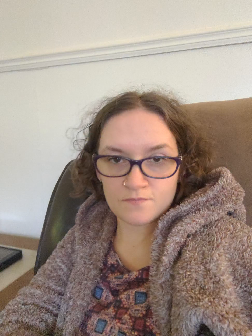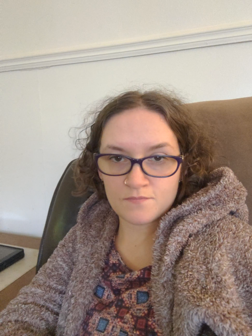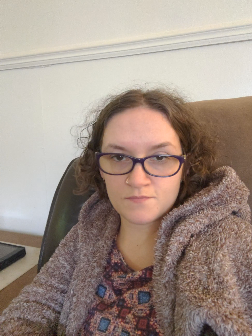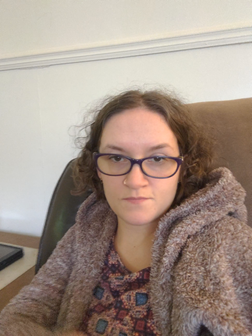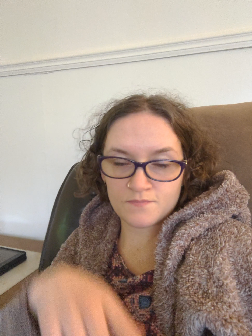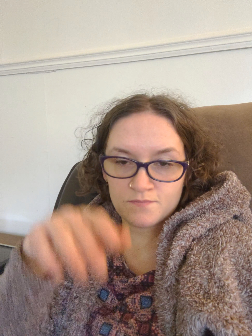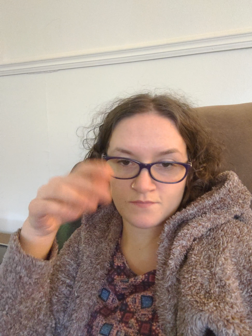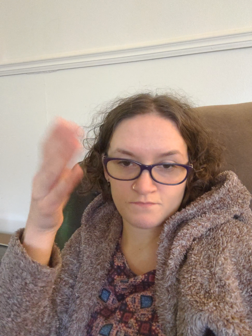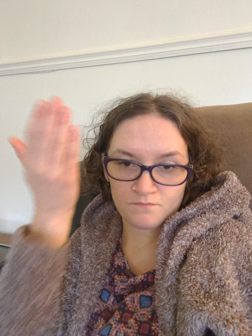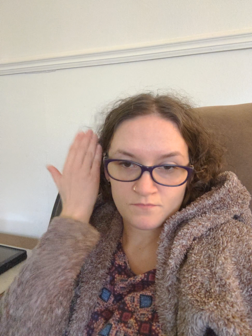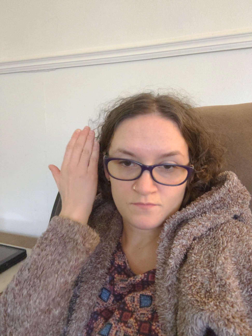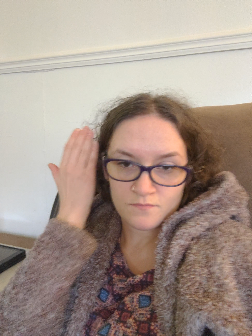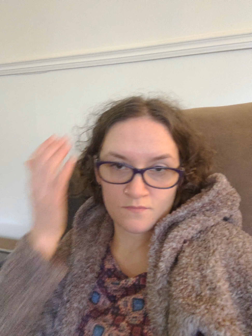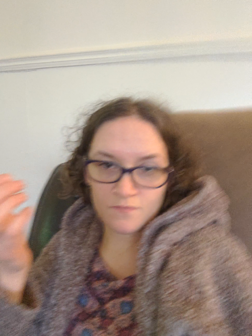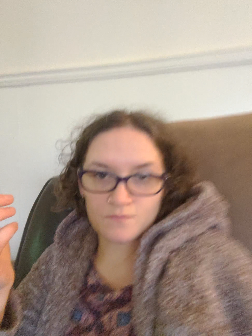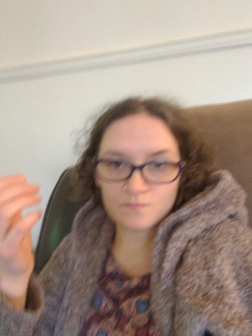morning